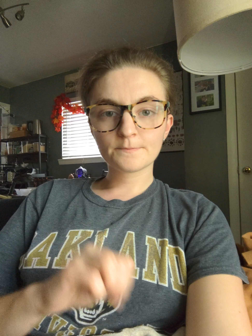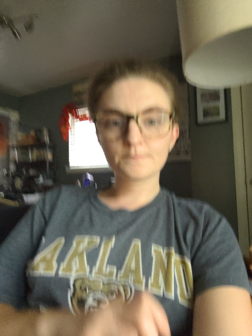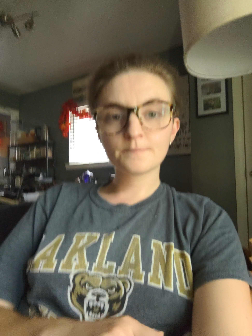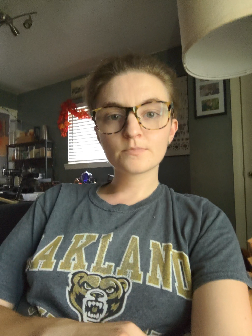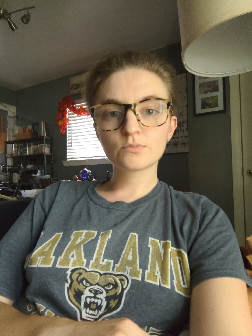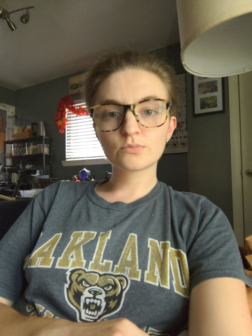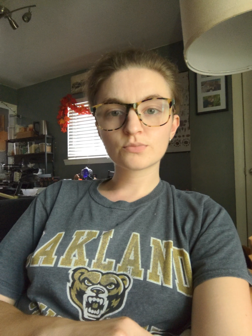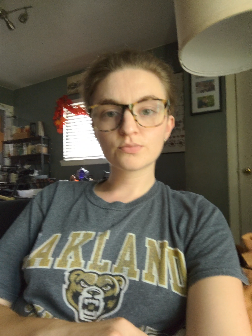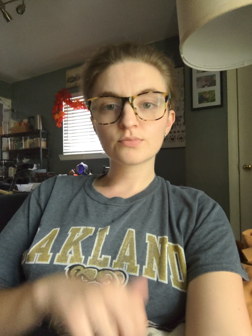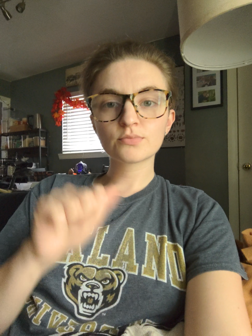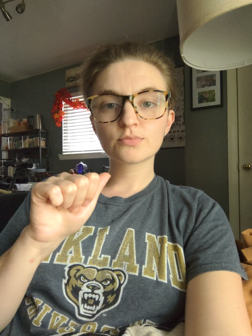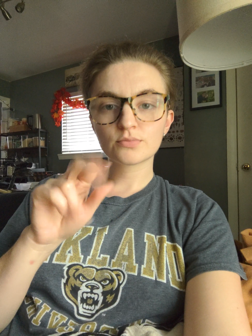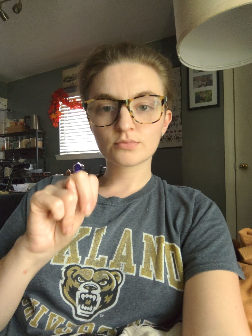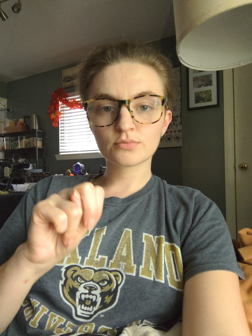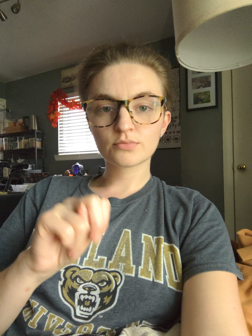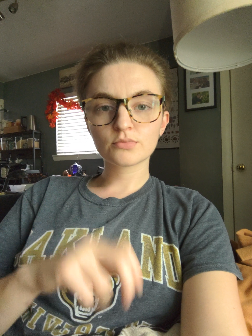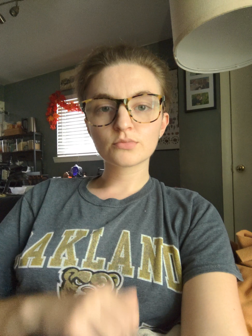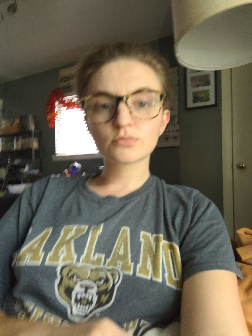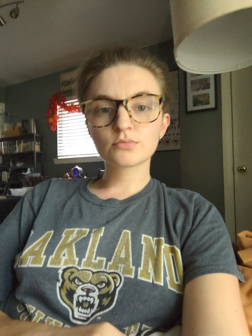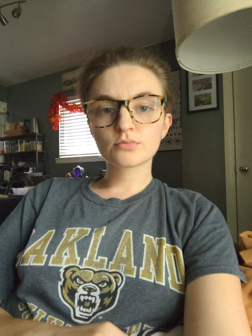an